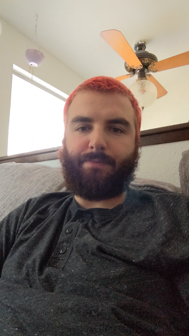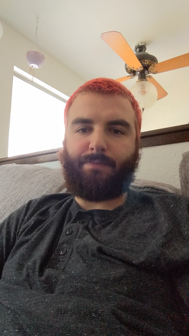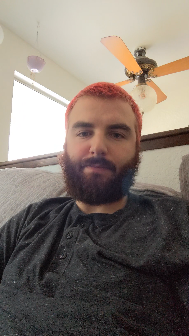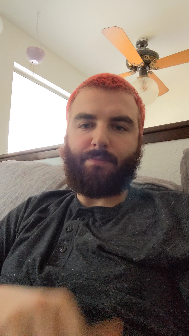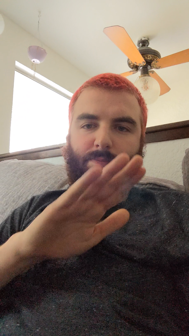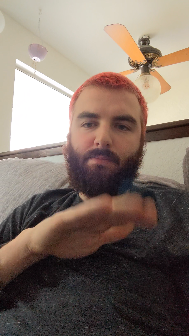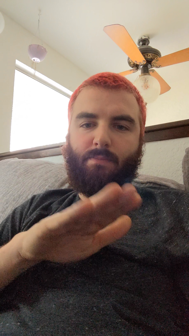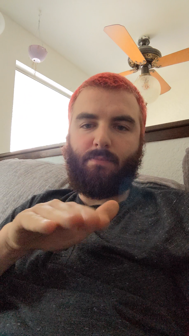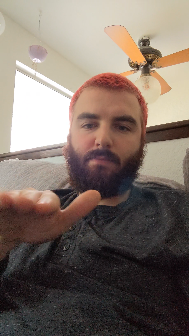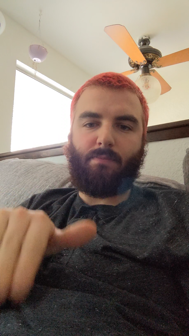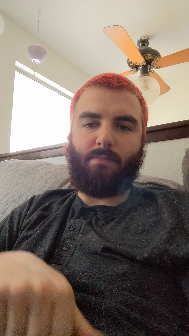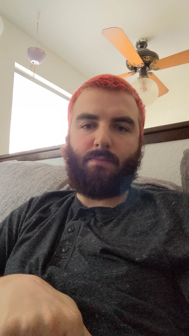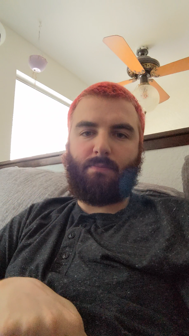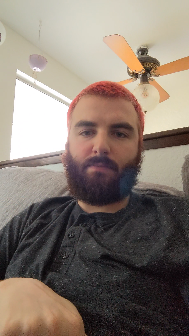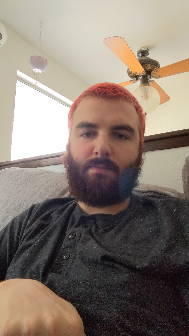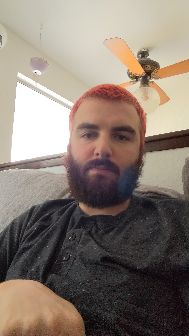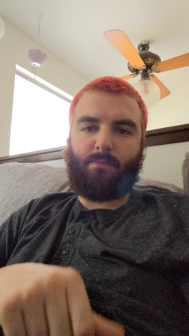children